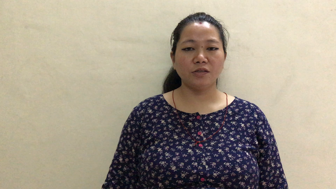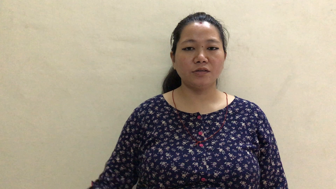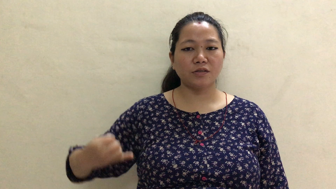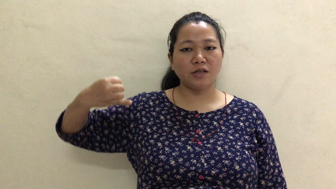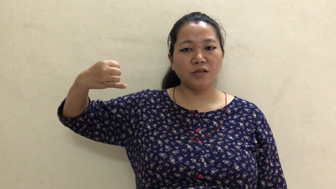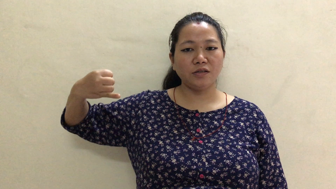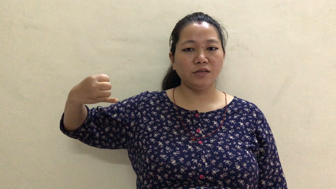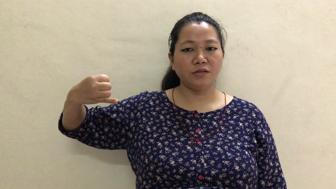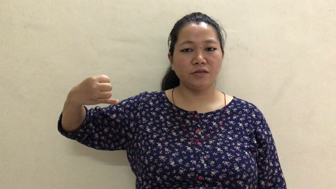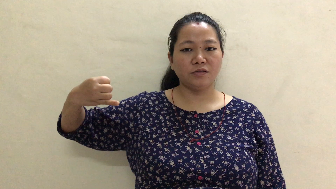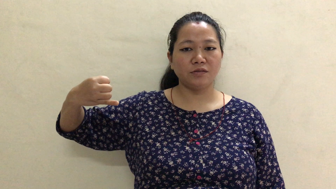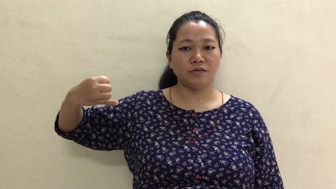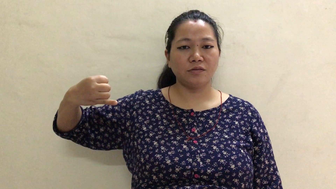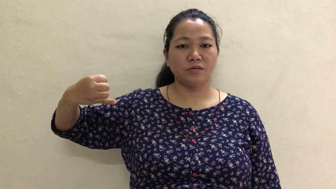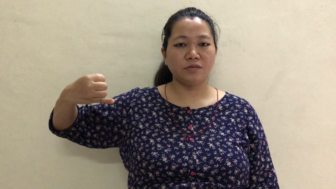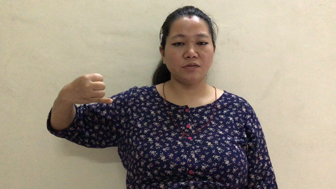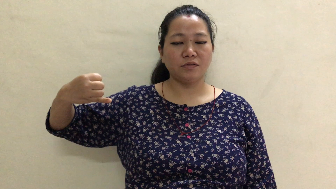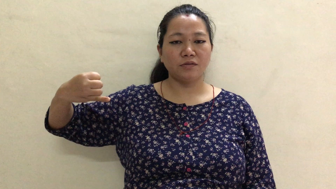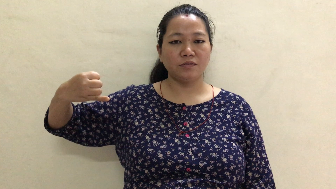ढ